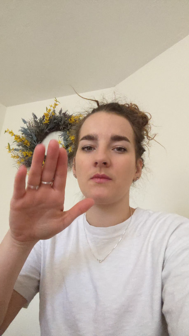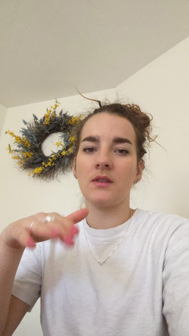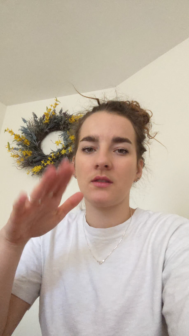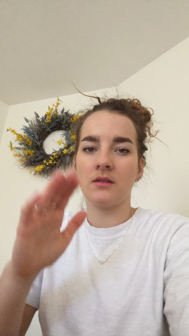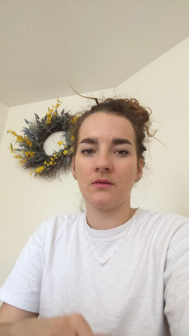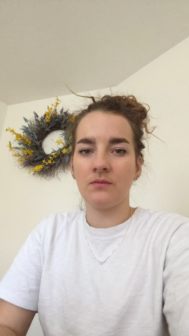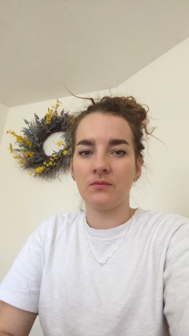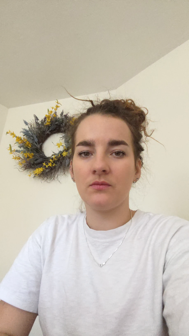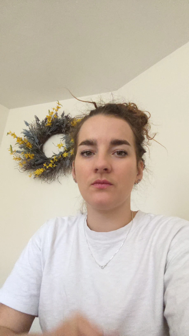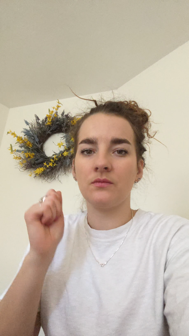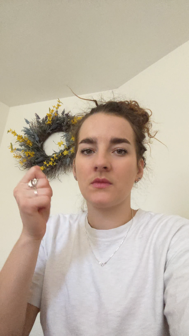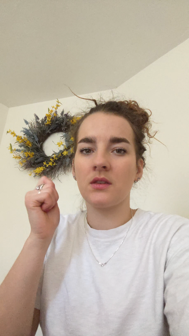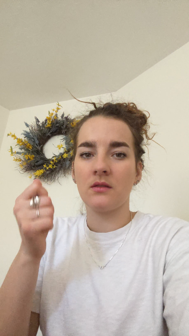bat